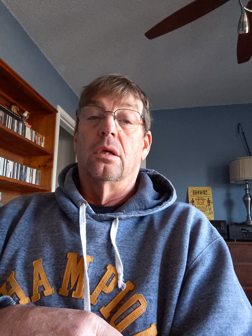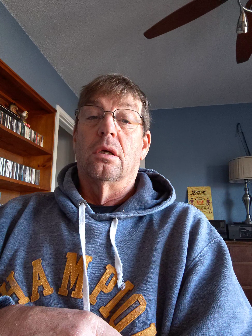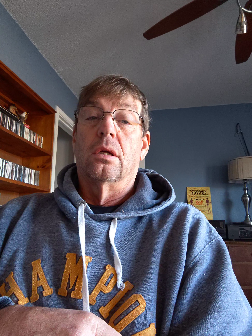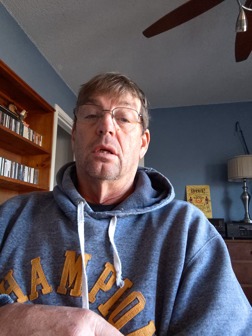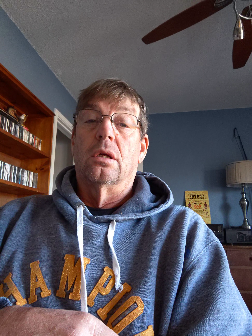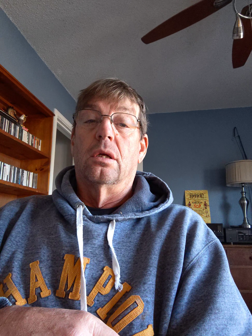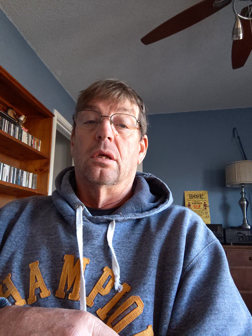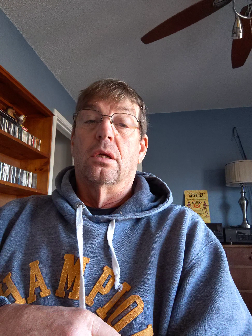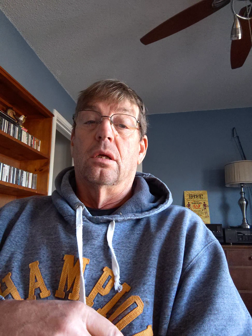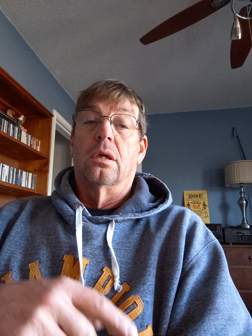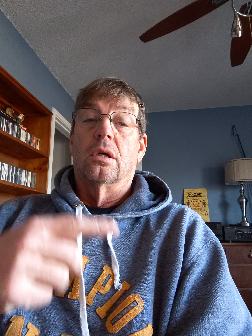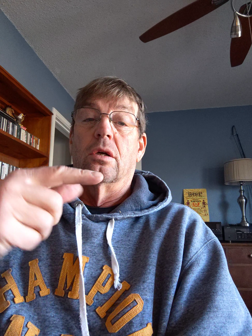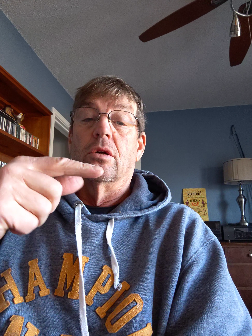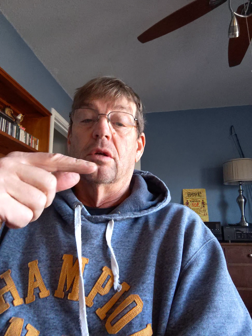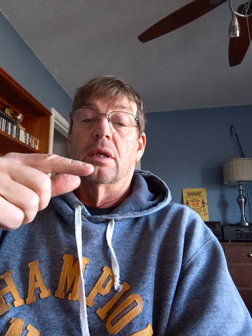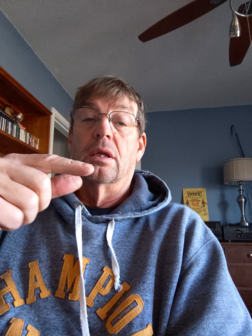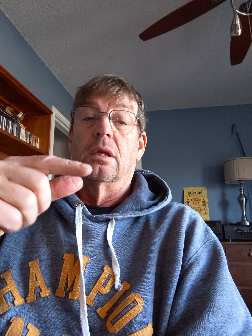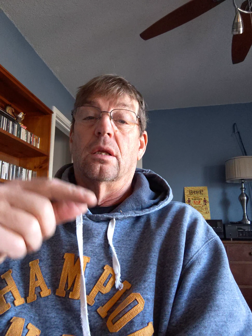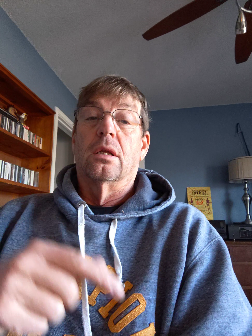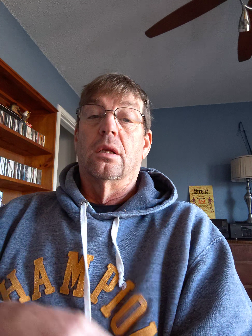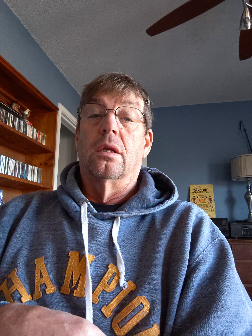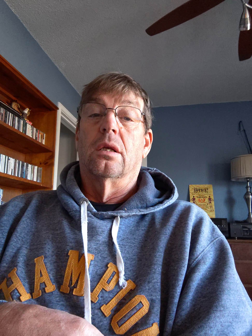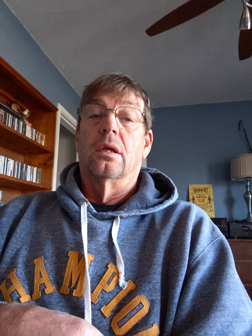green